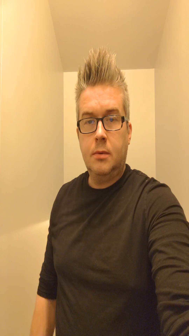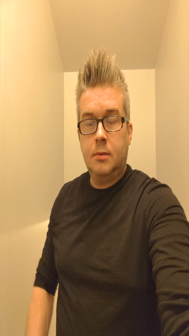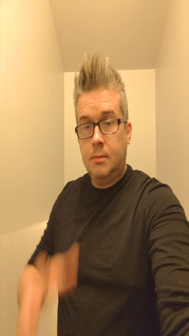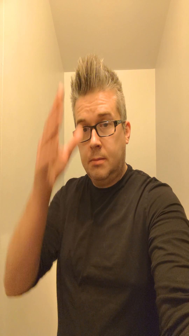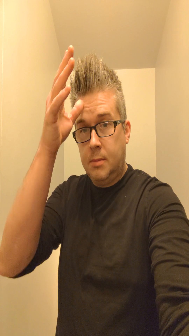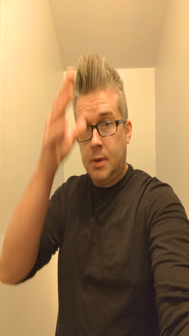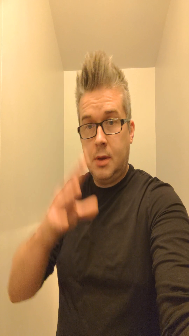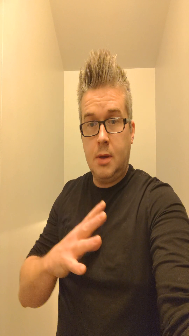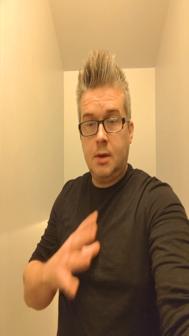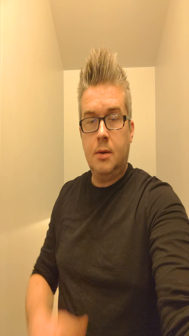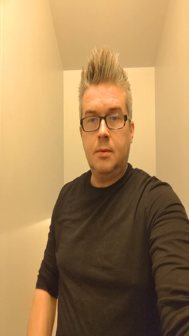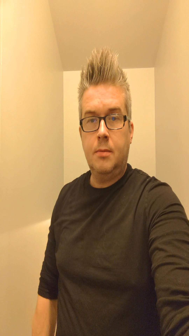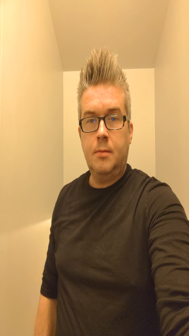man